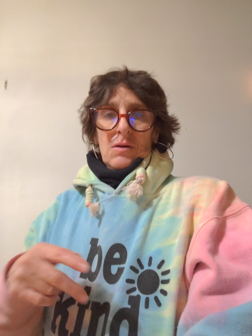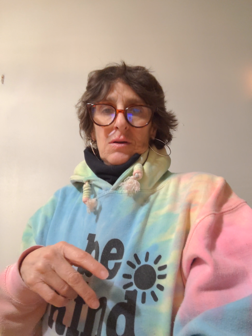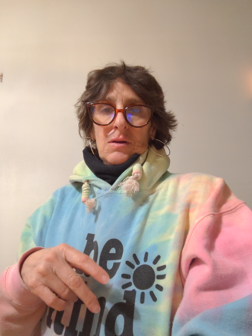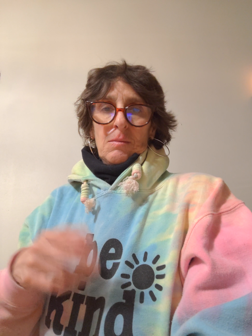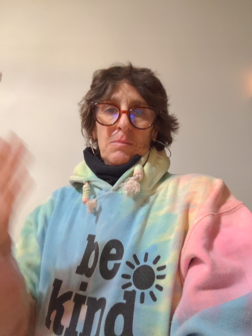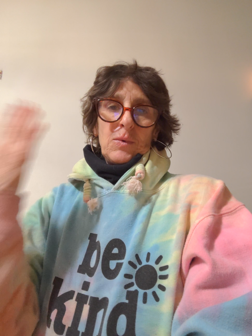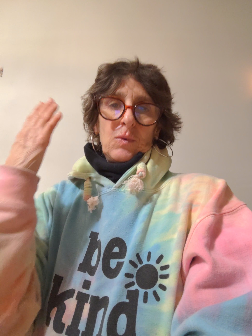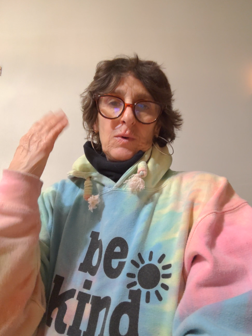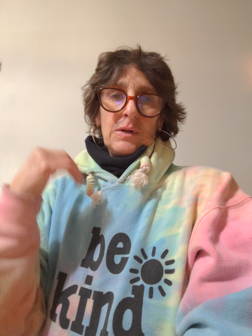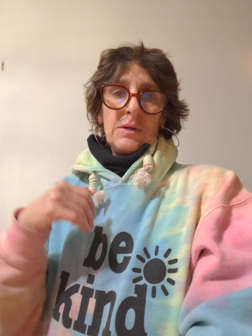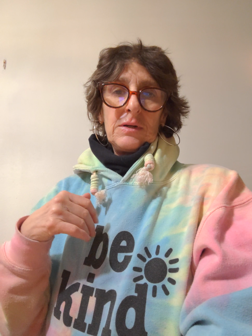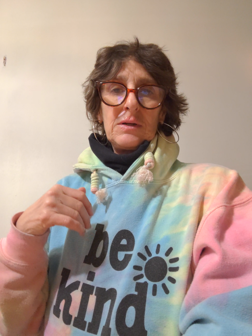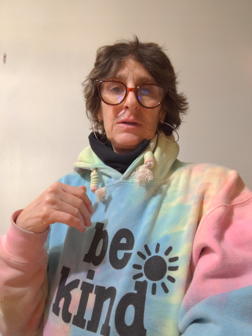morning